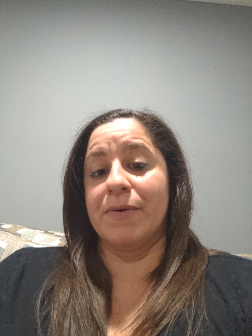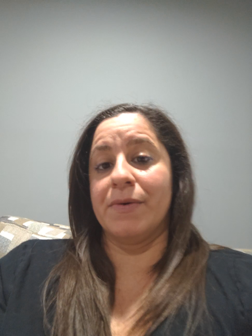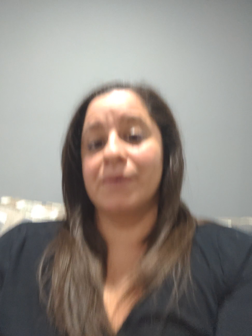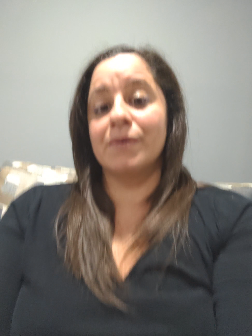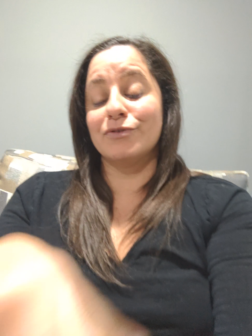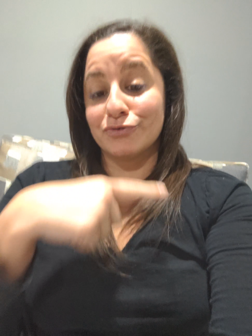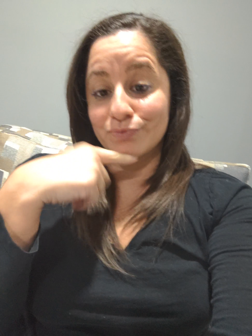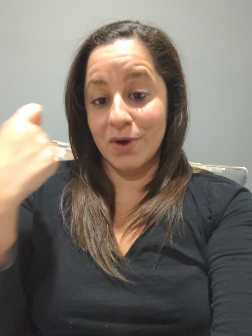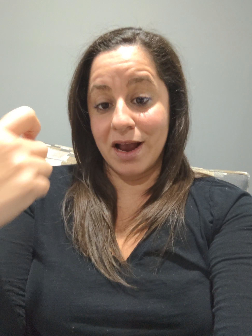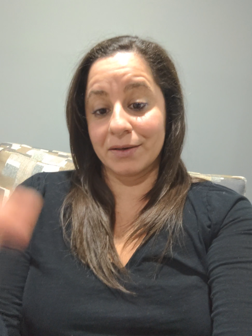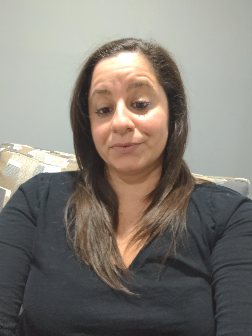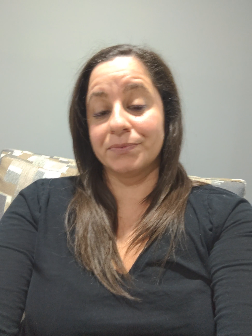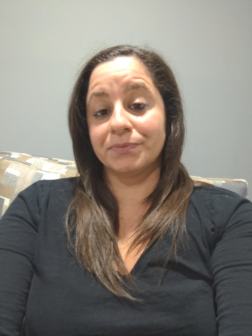dry